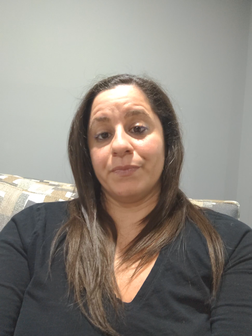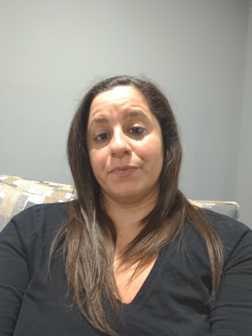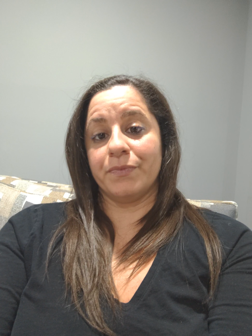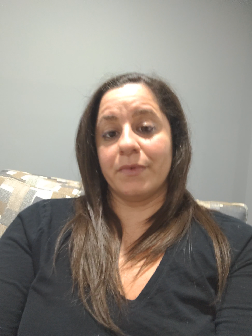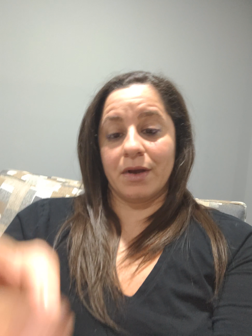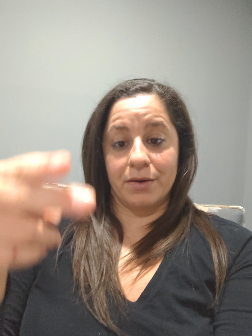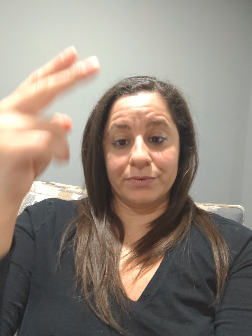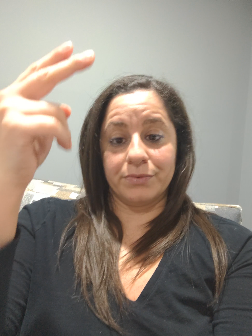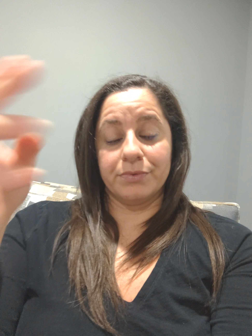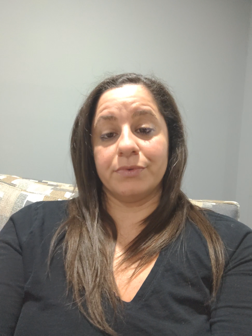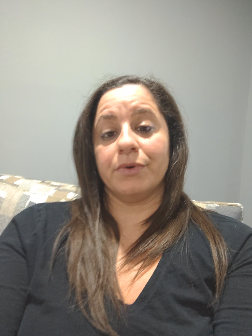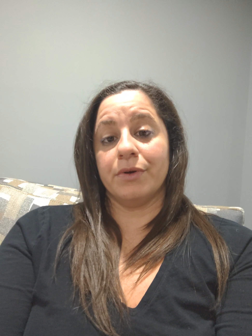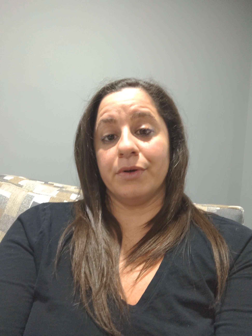high